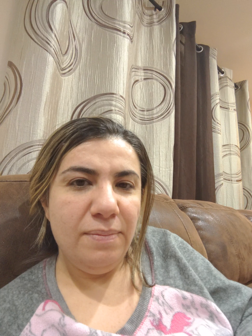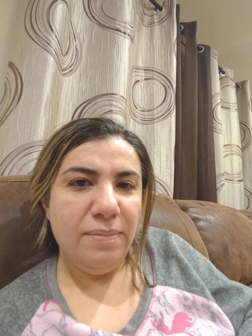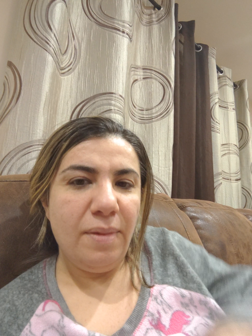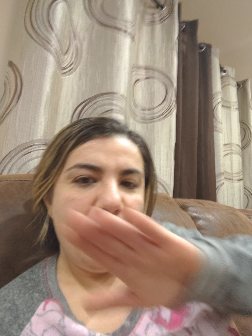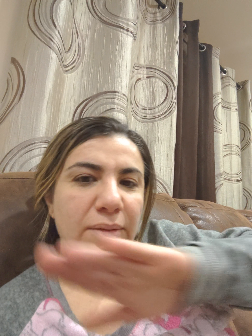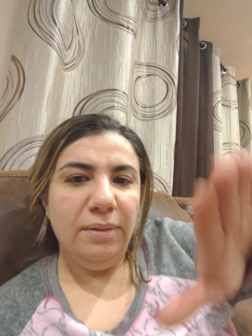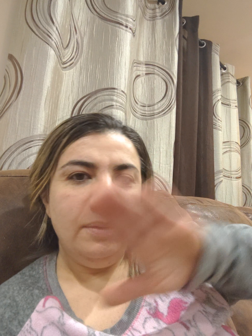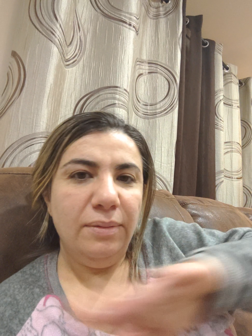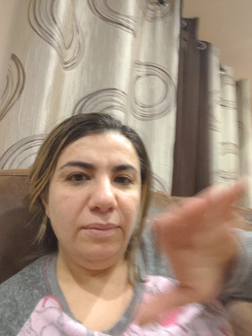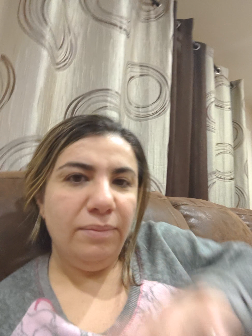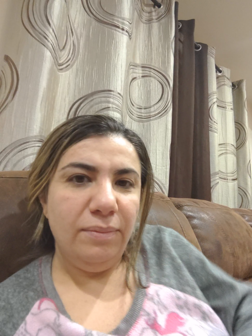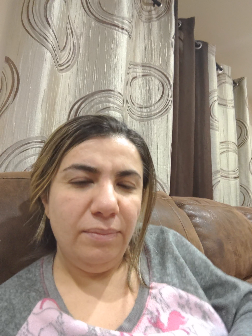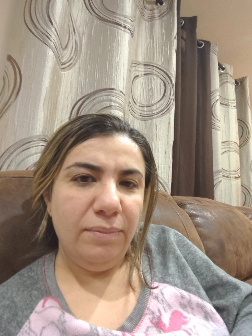clean